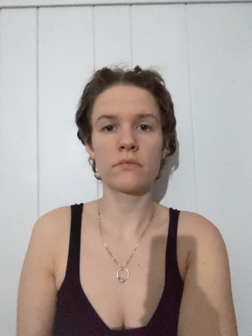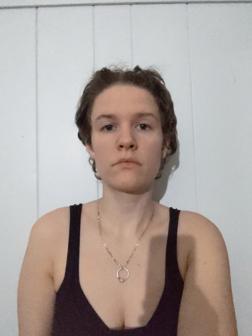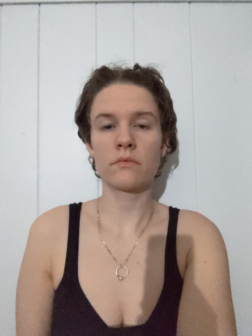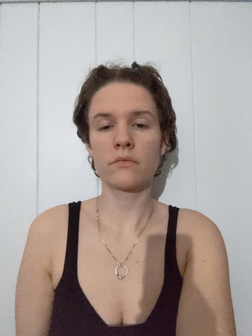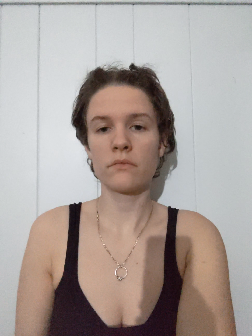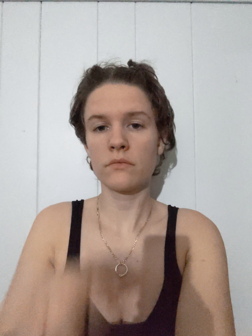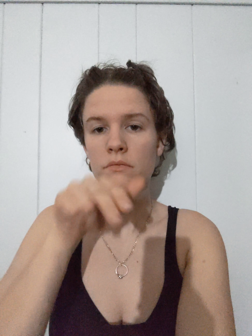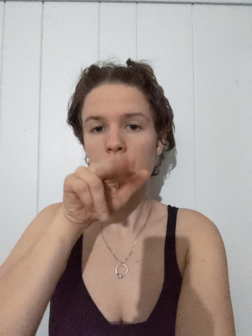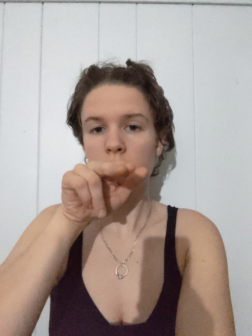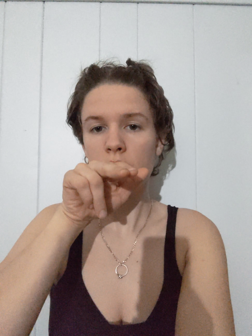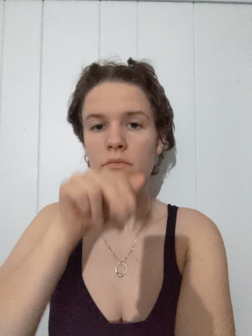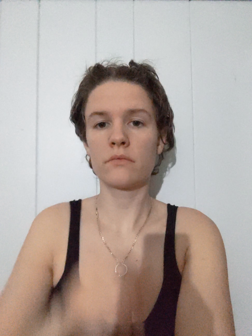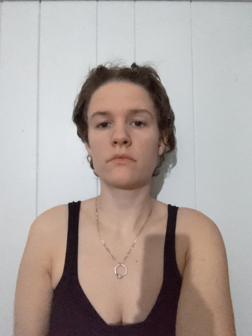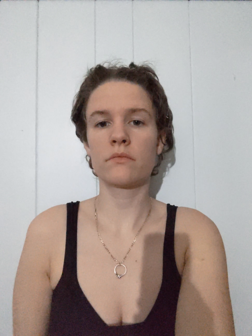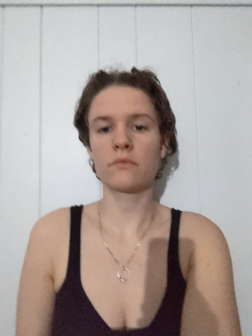tongue